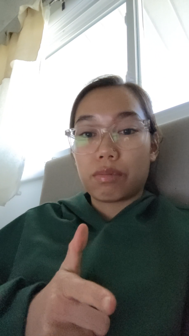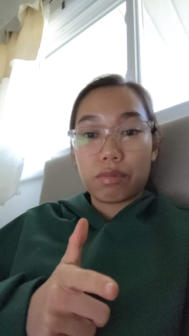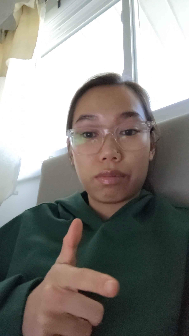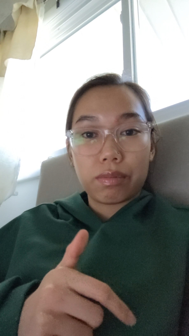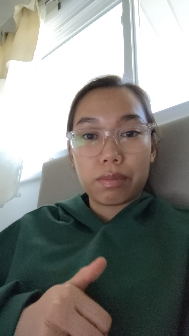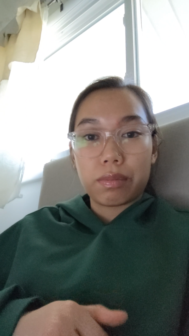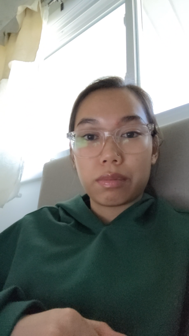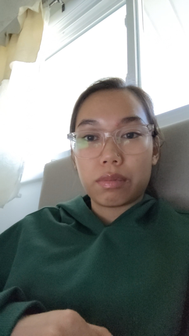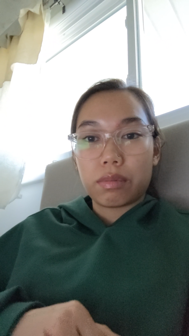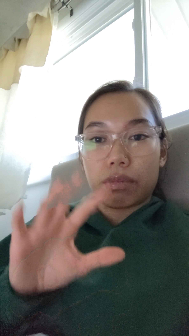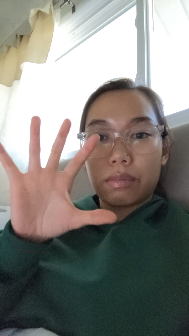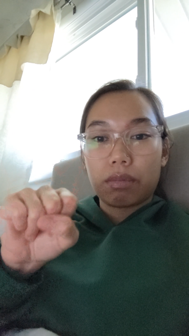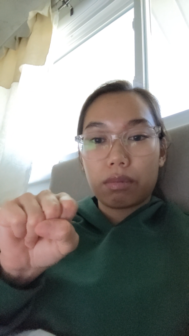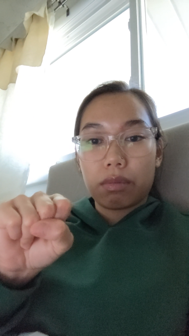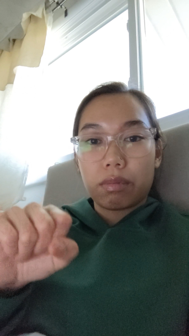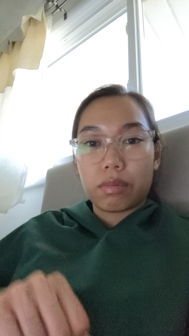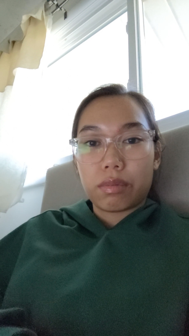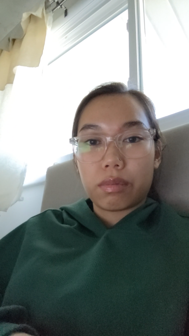catch